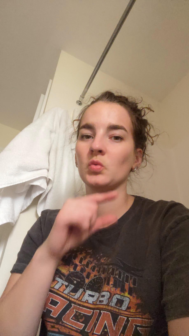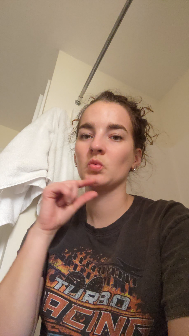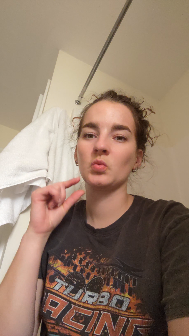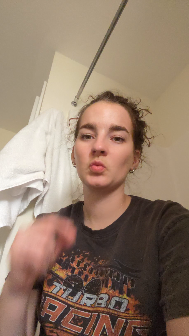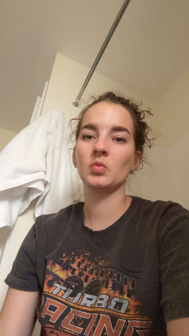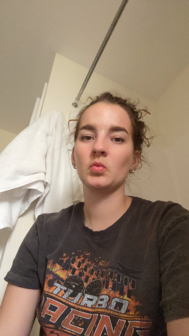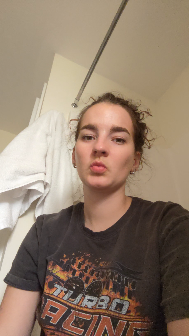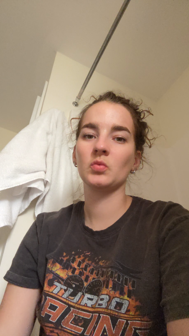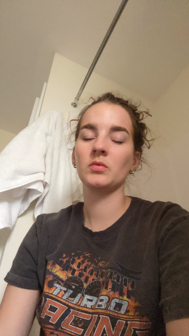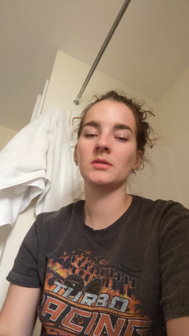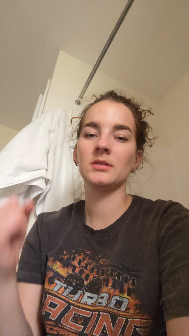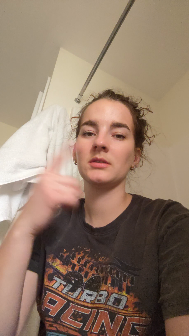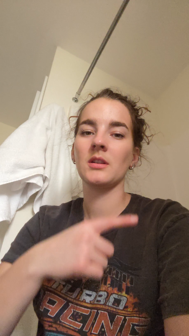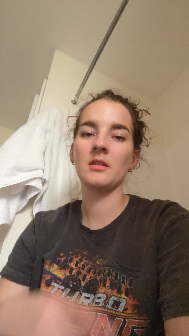day